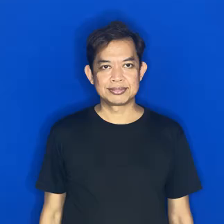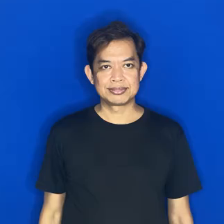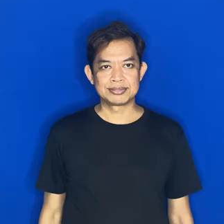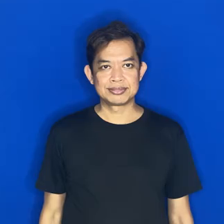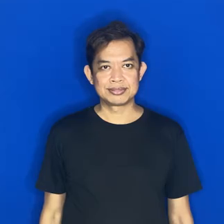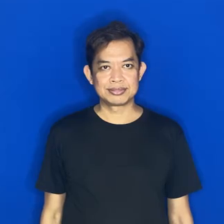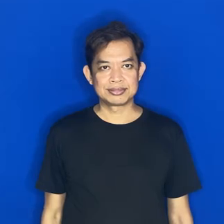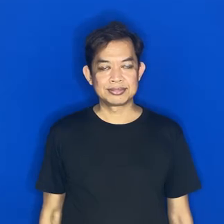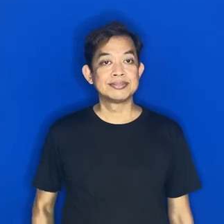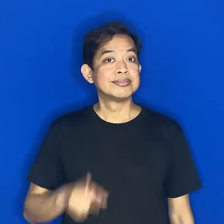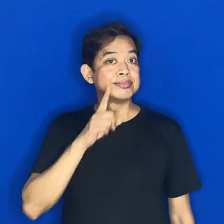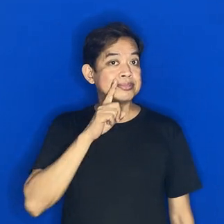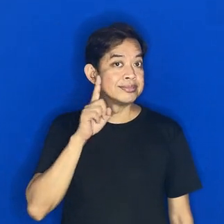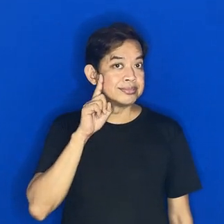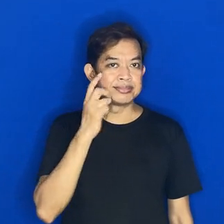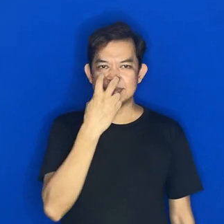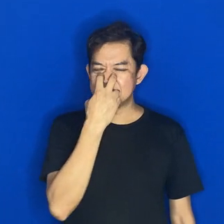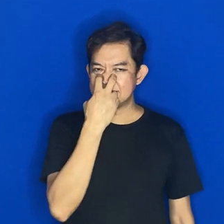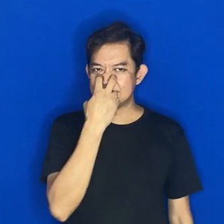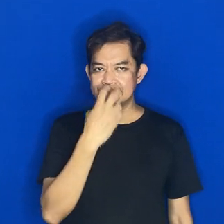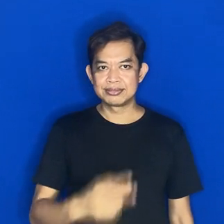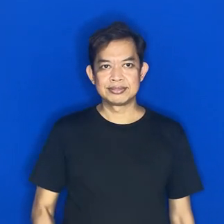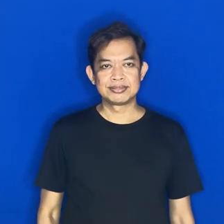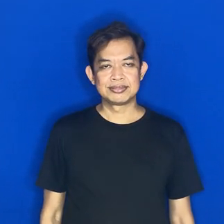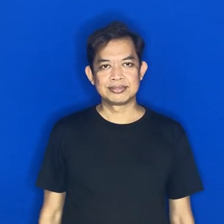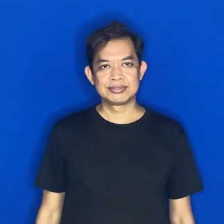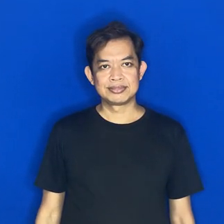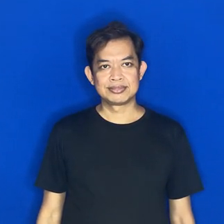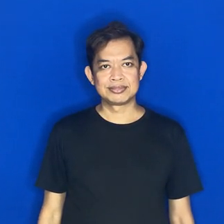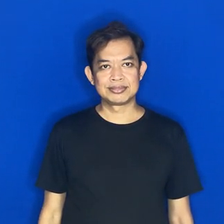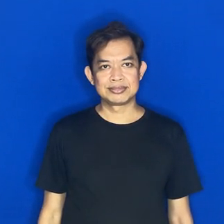deaf blind